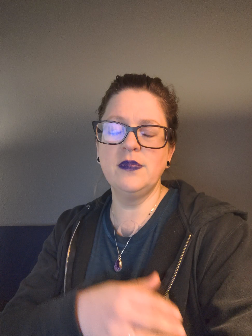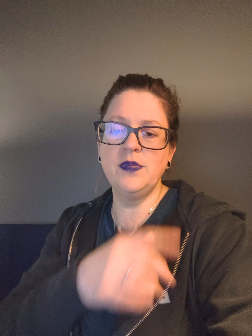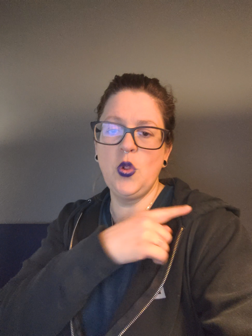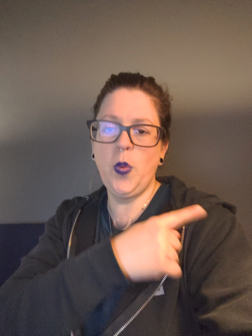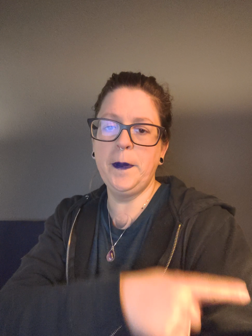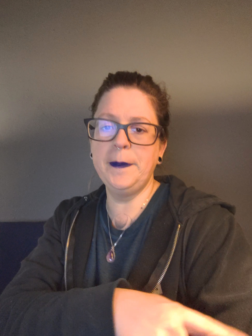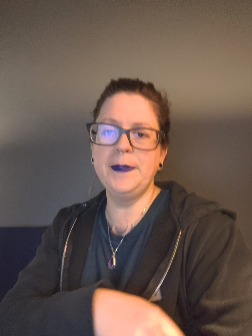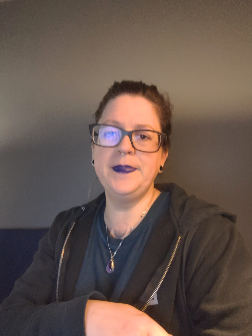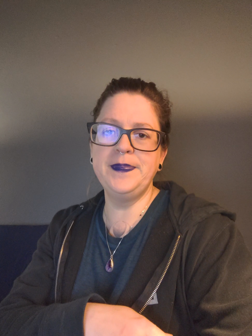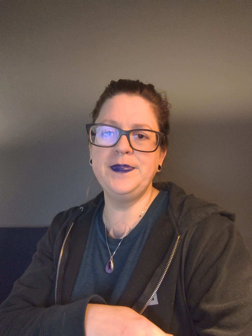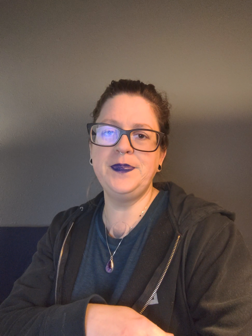arm